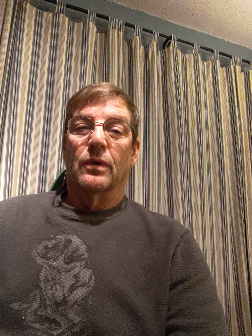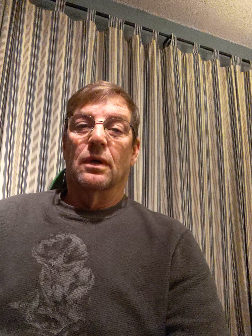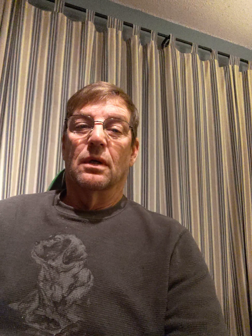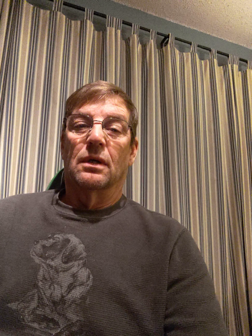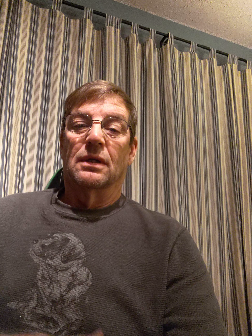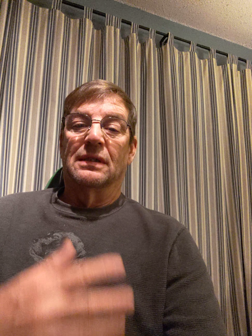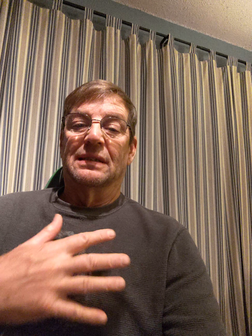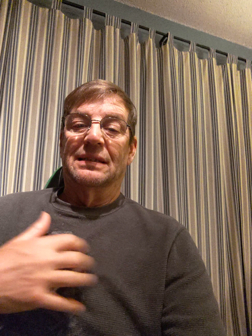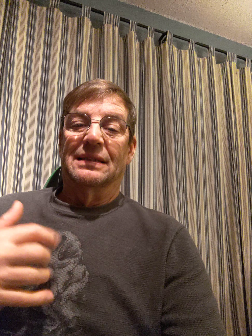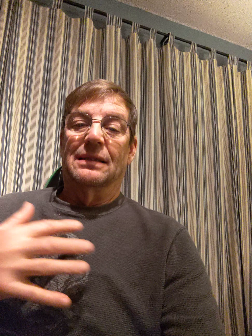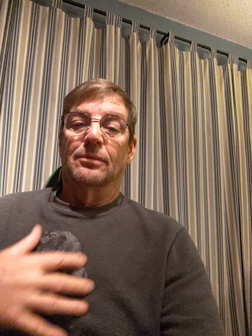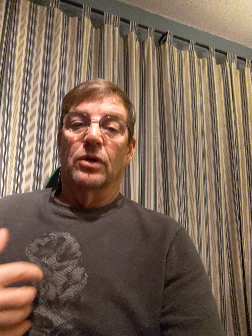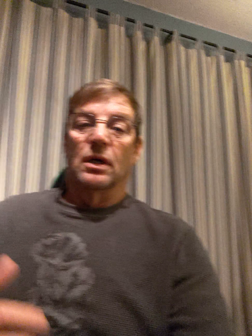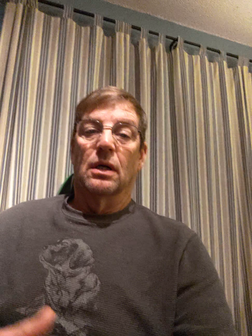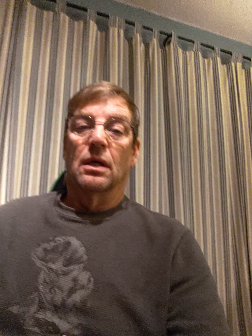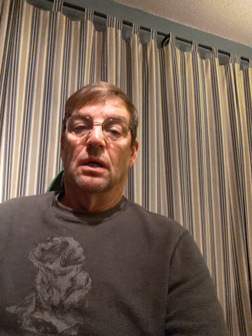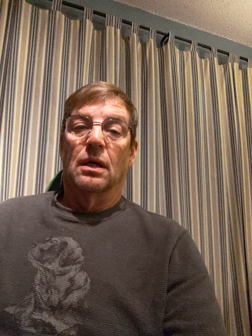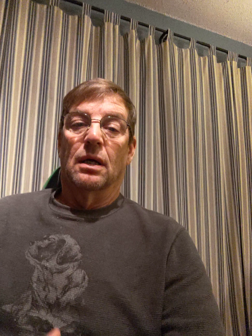zebra